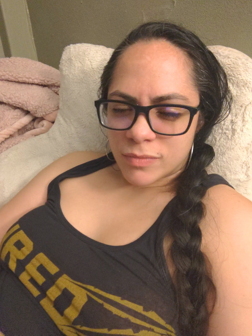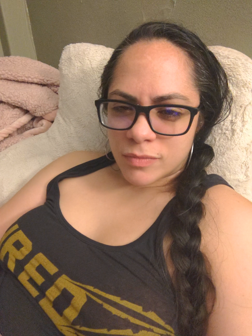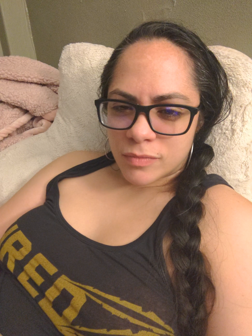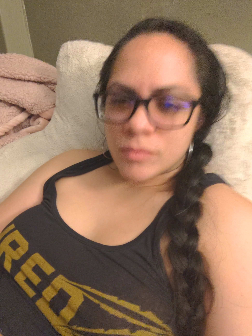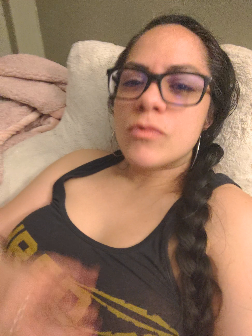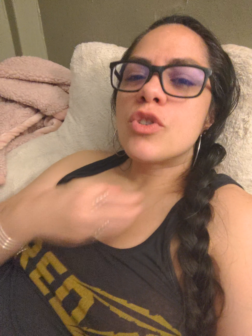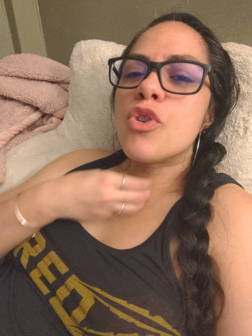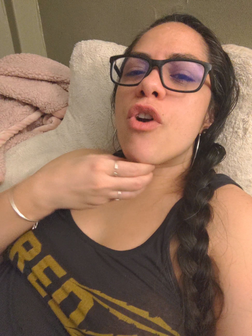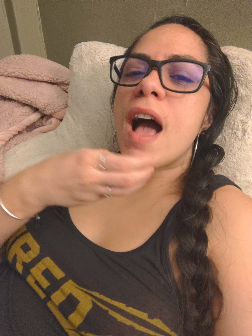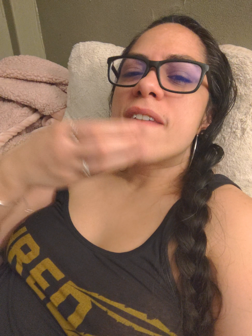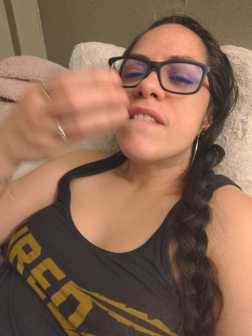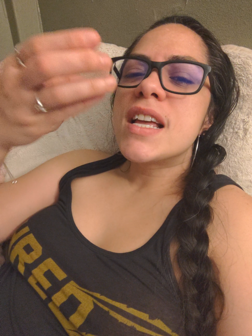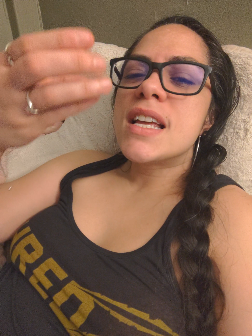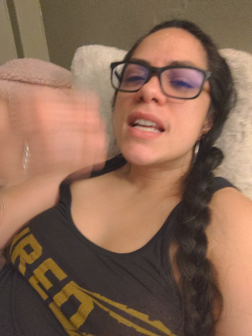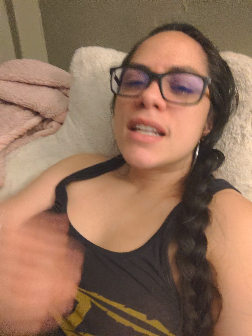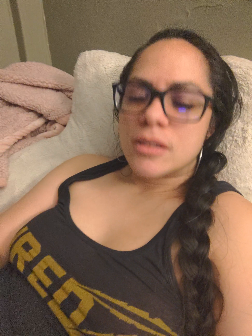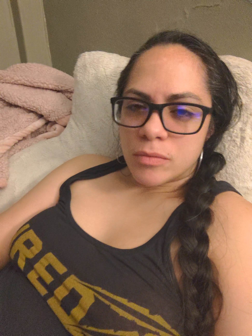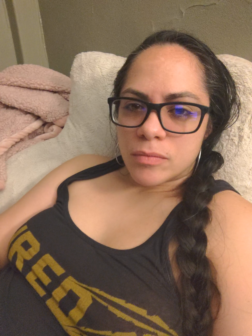giraffe